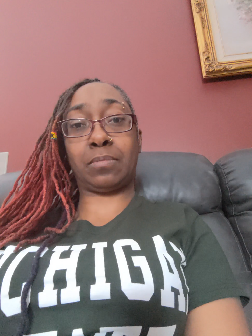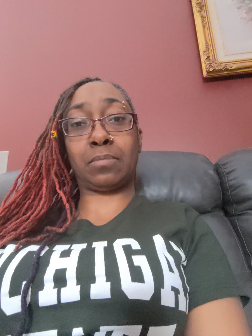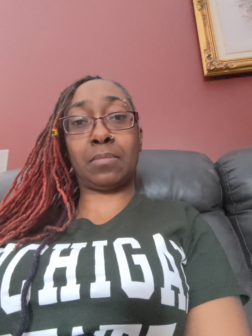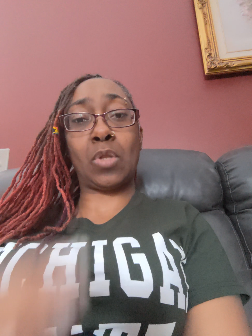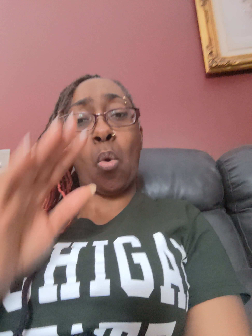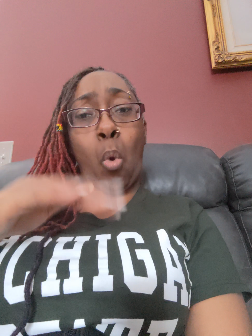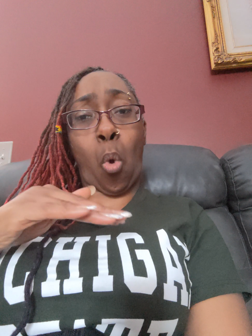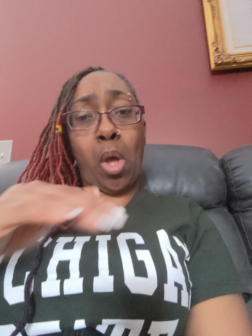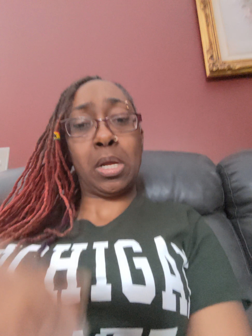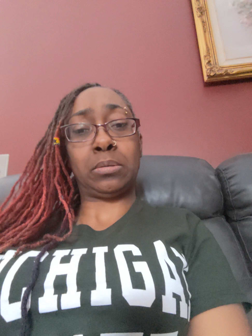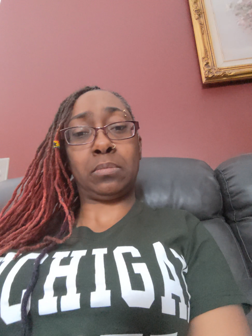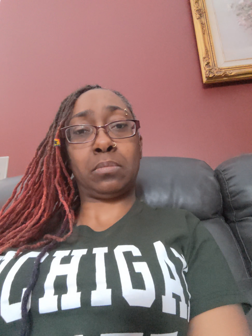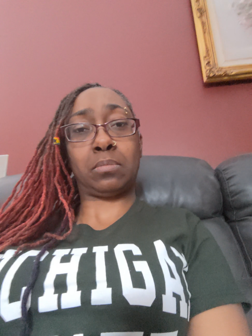on